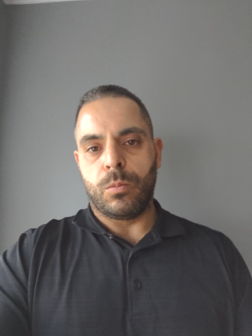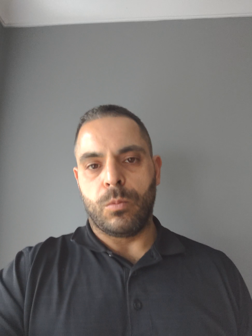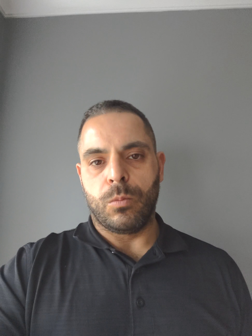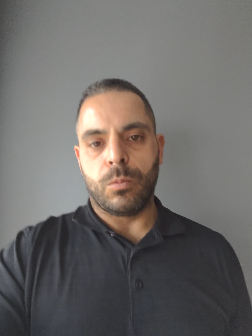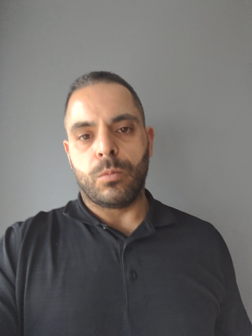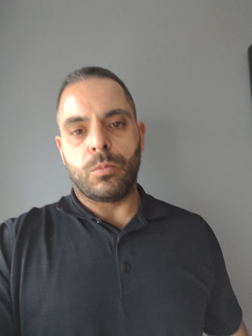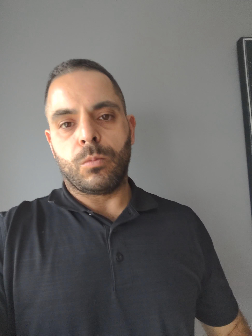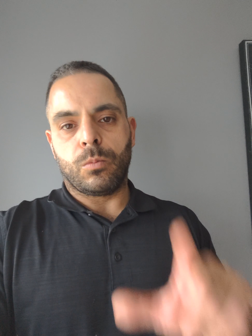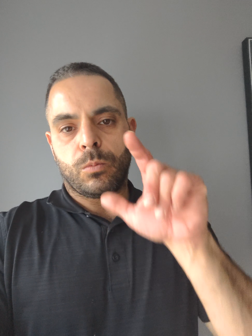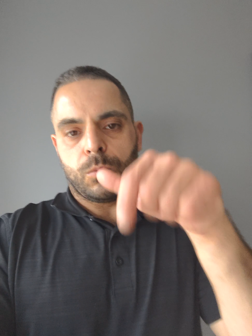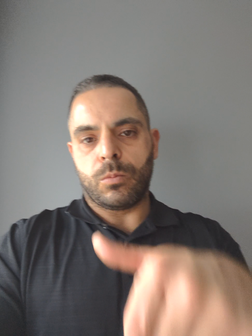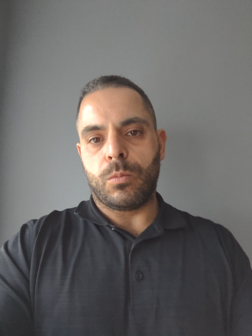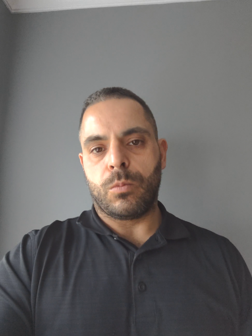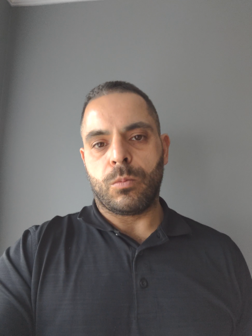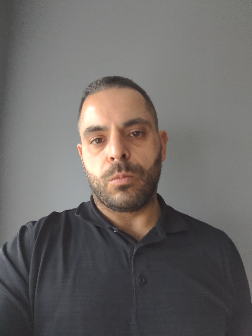later